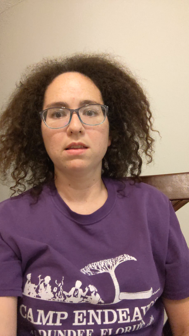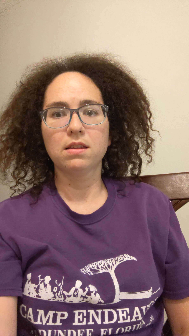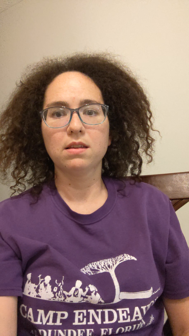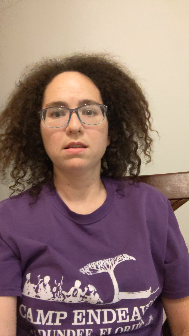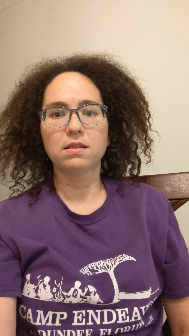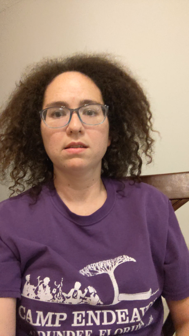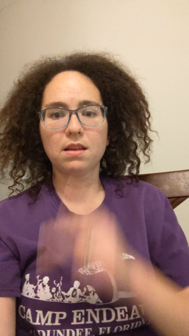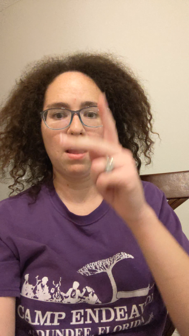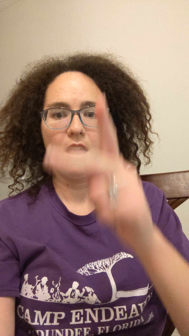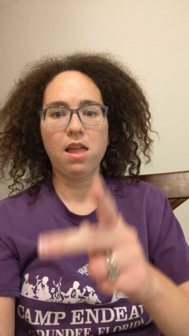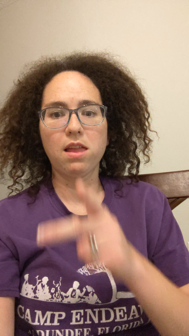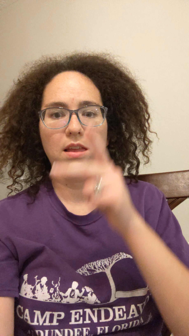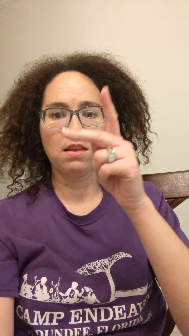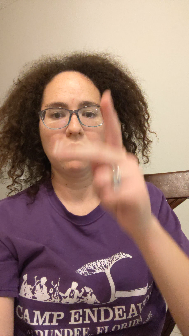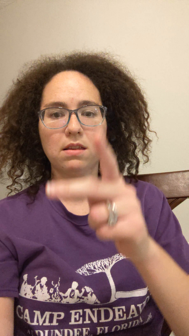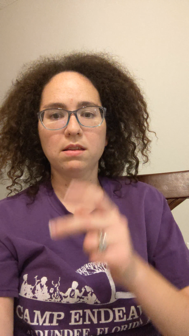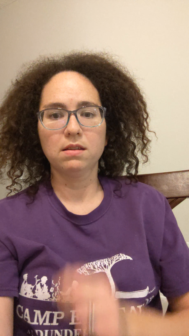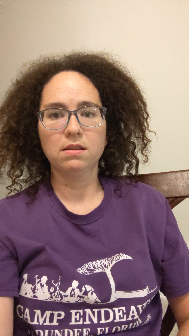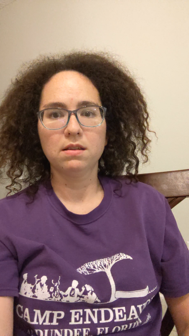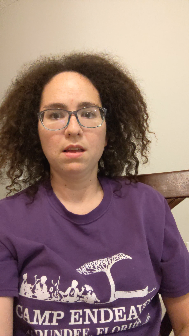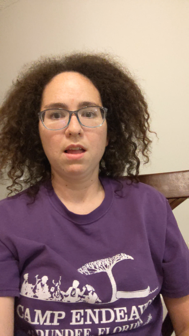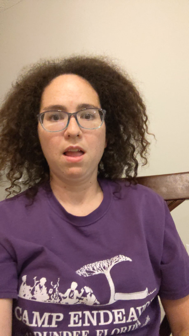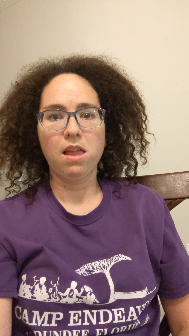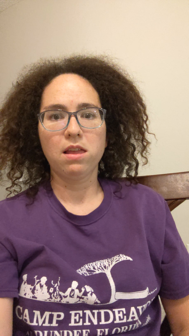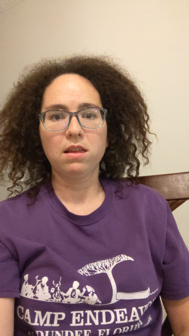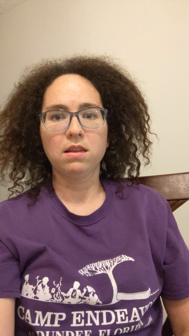careful